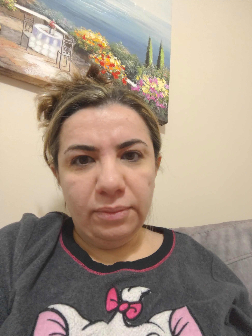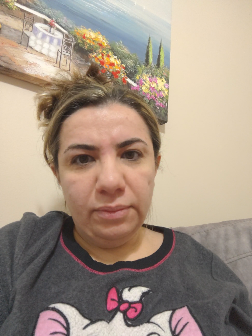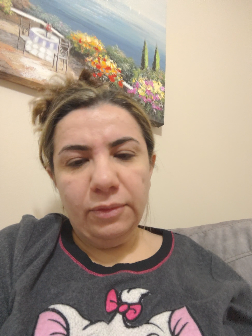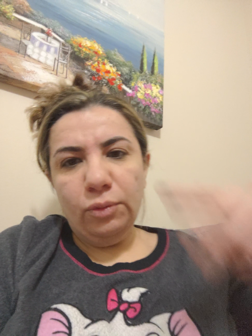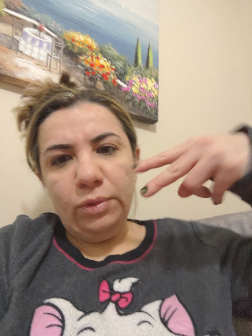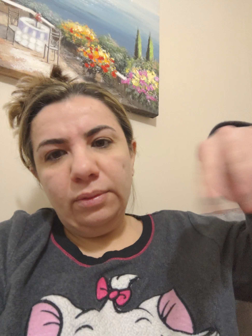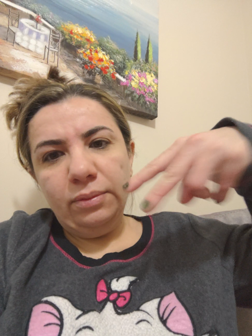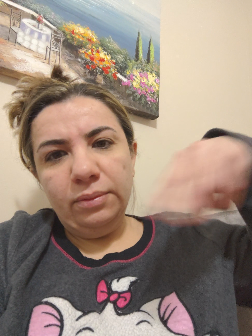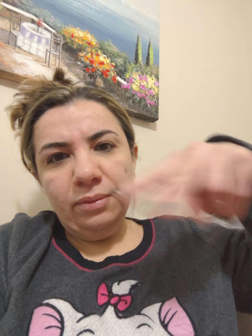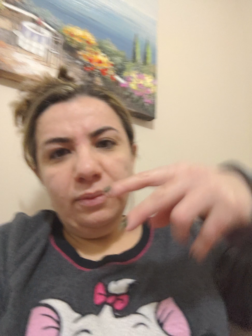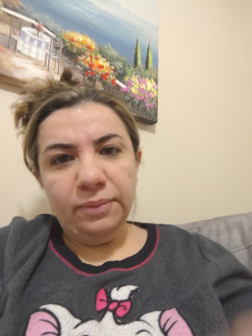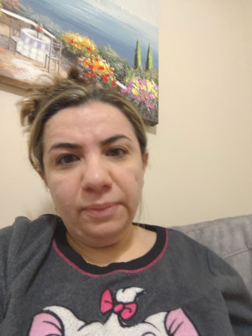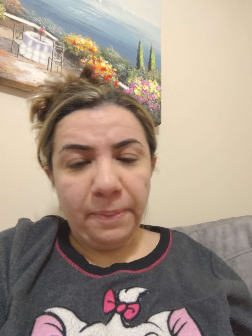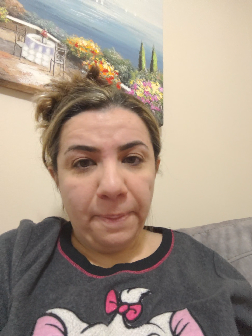dance